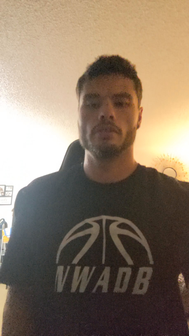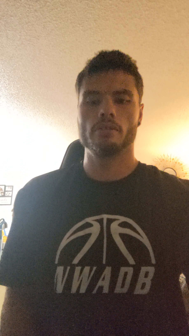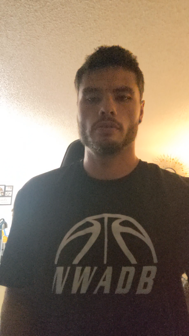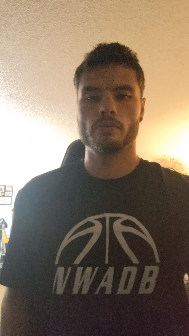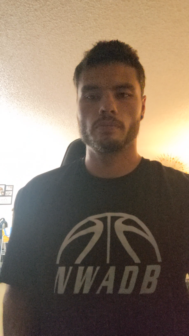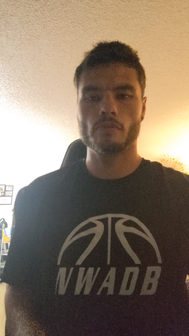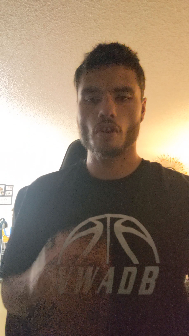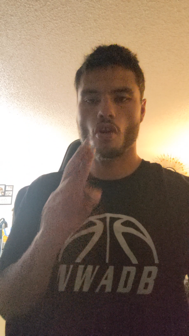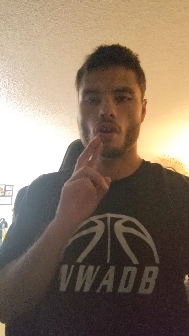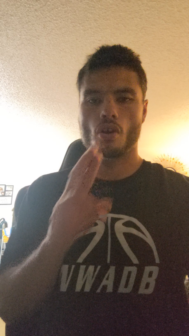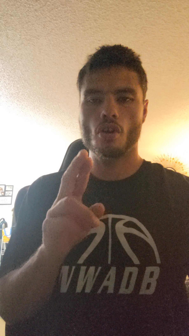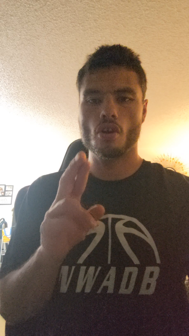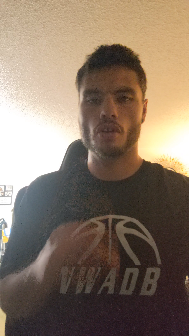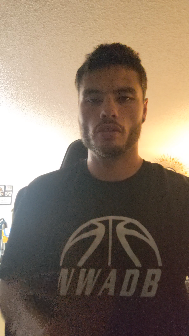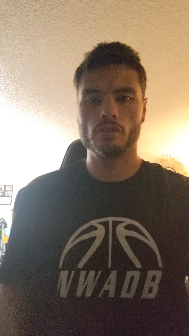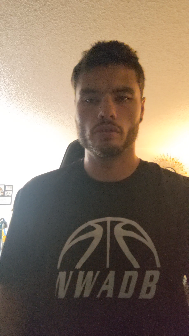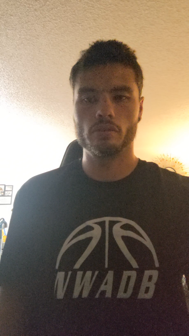are